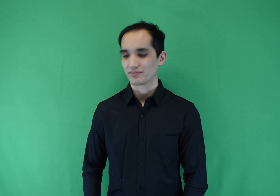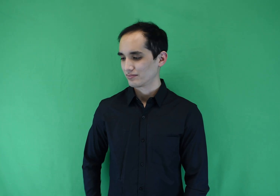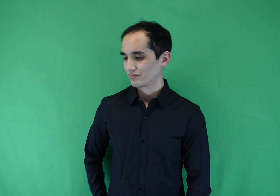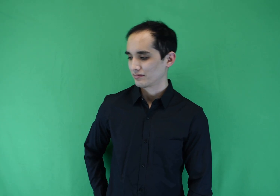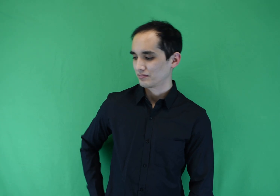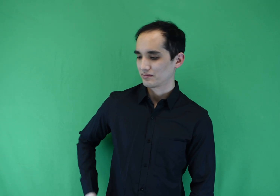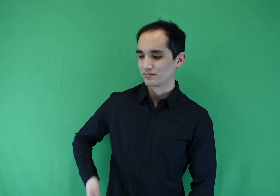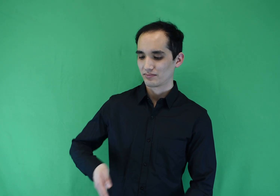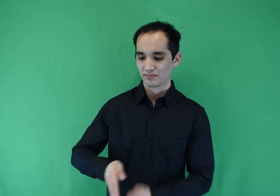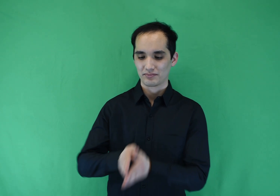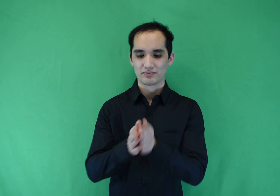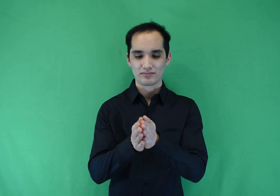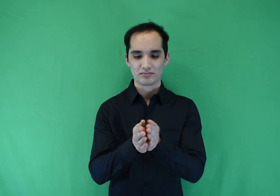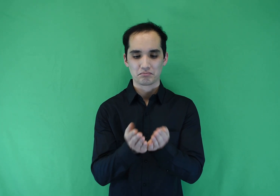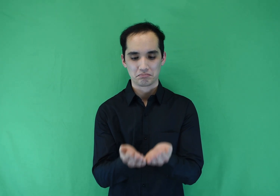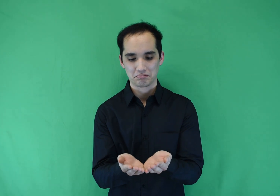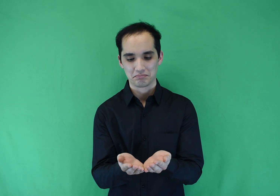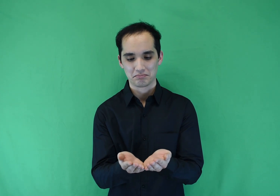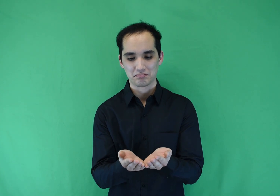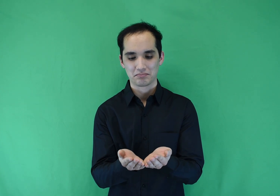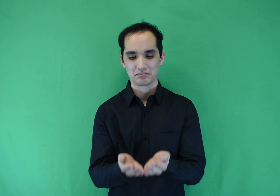cartera